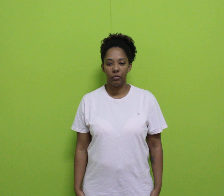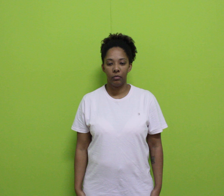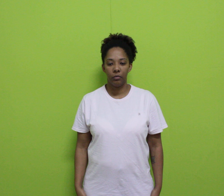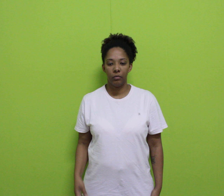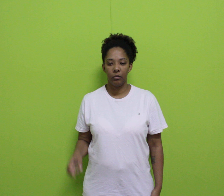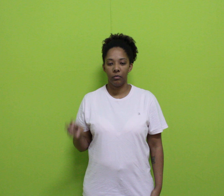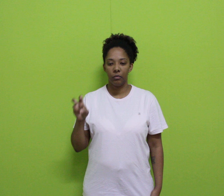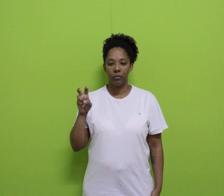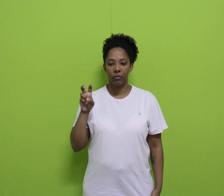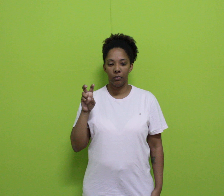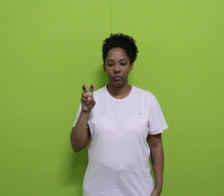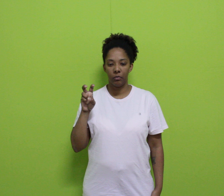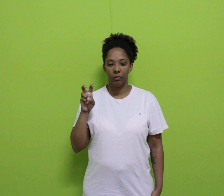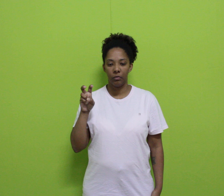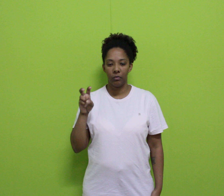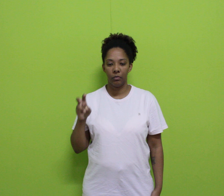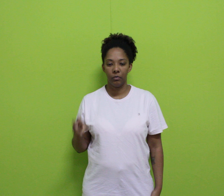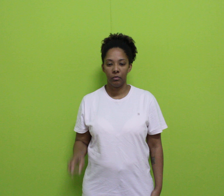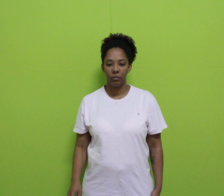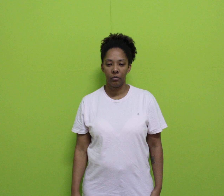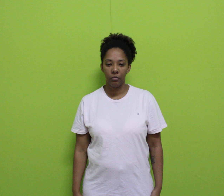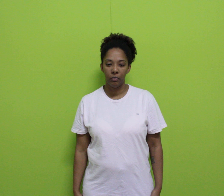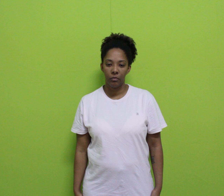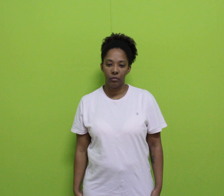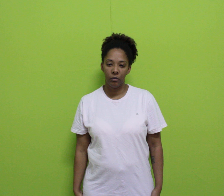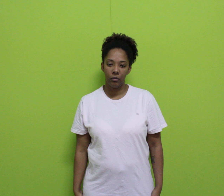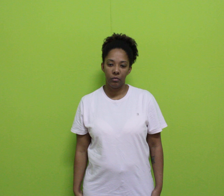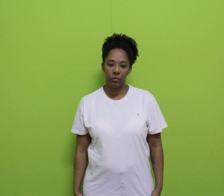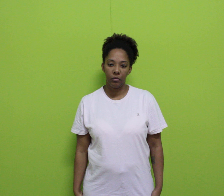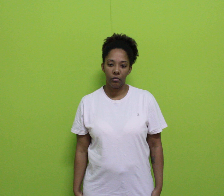cinco